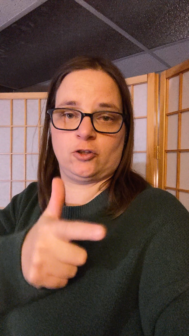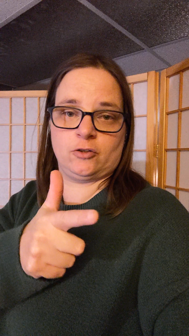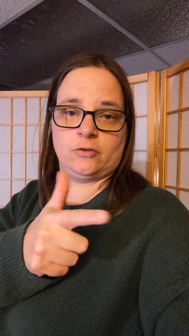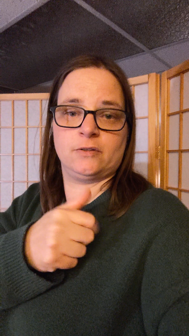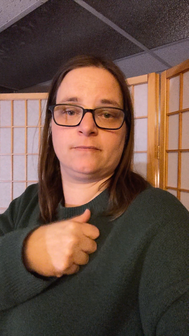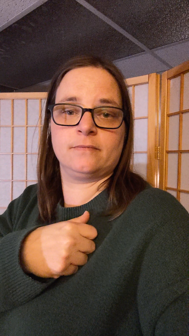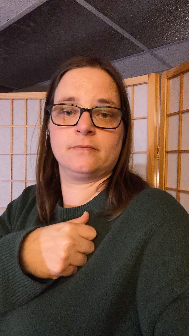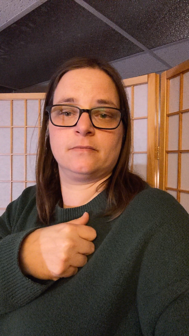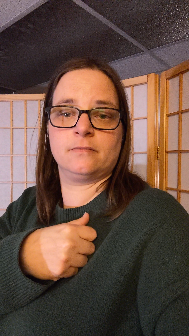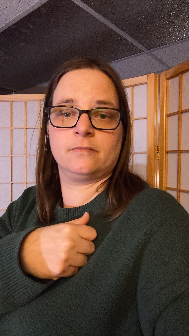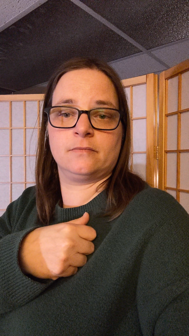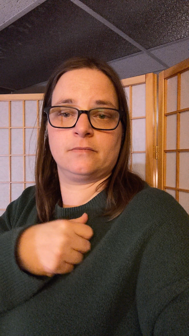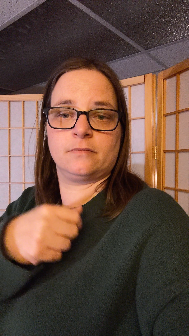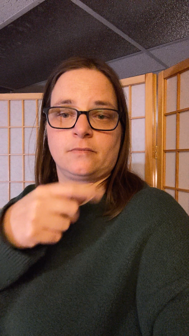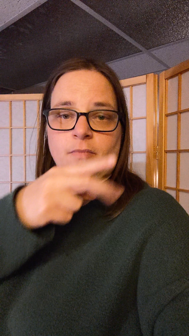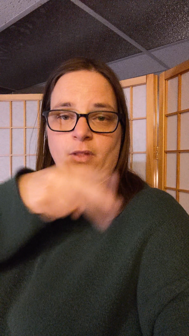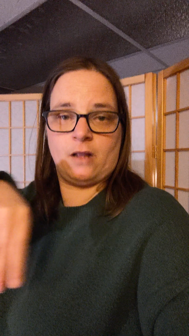cut